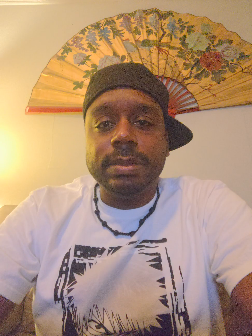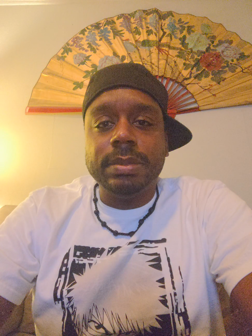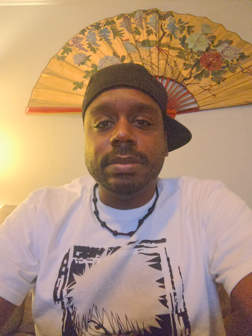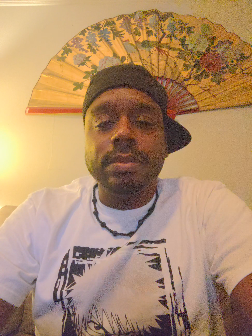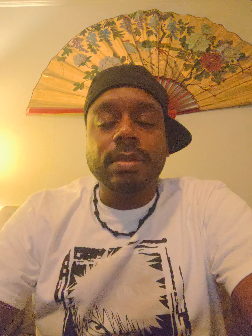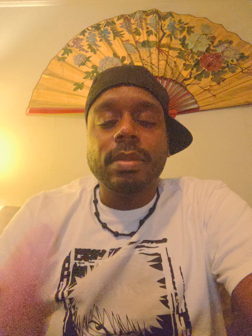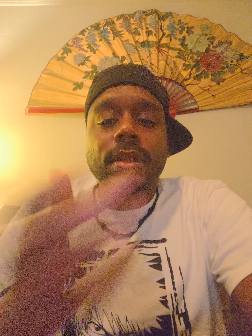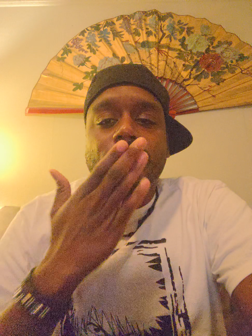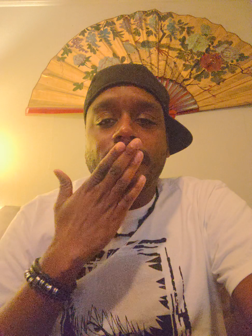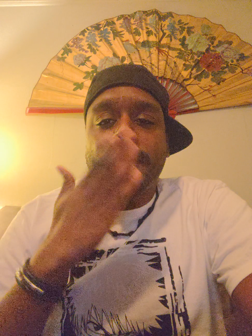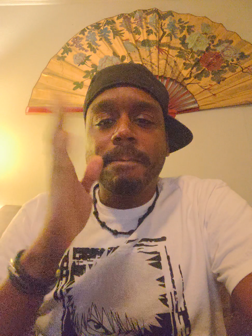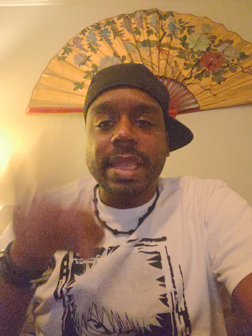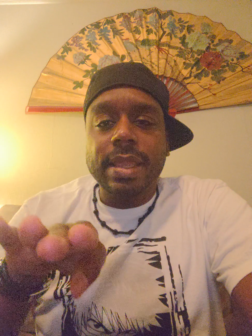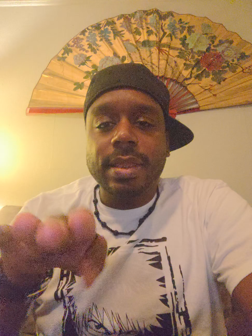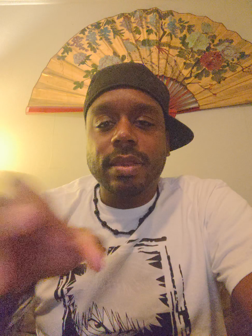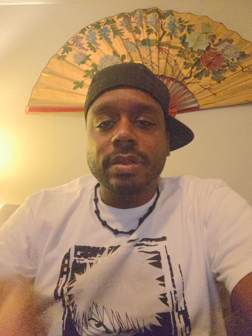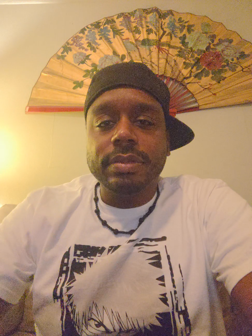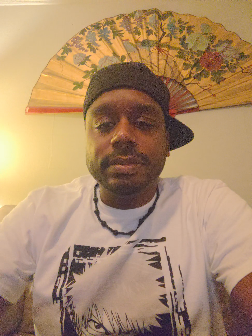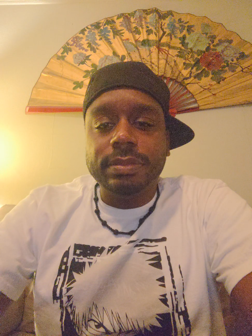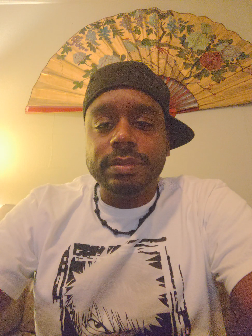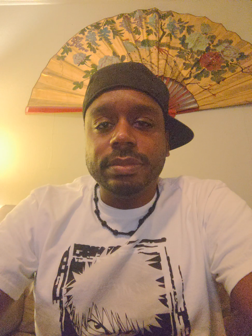bad